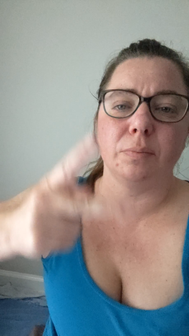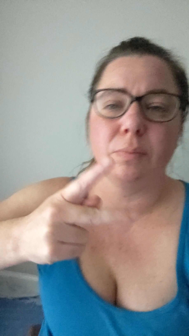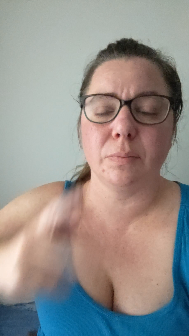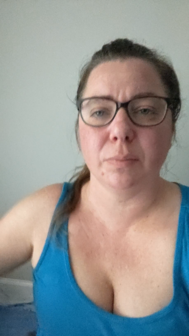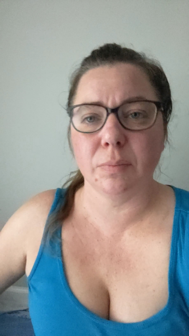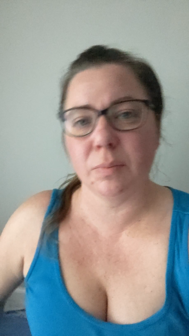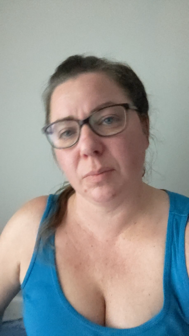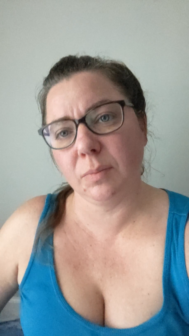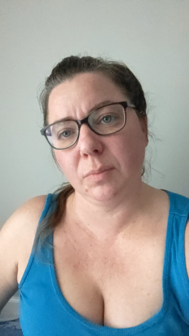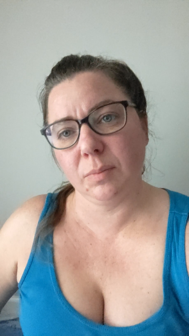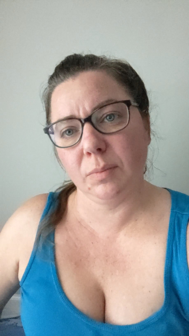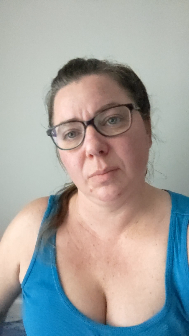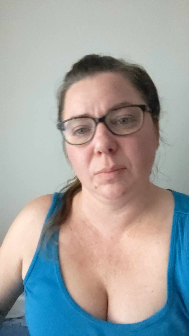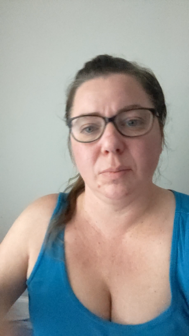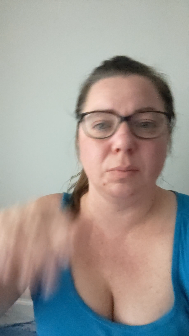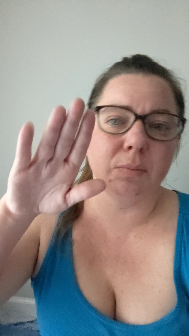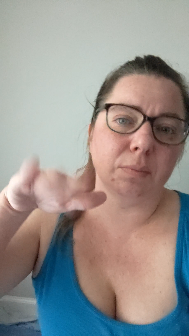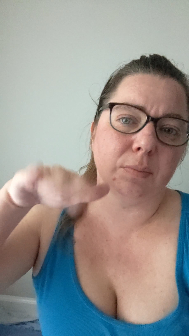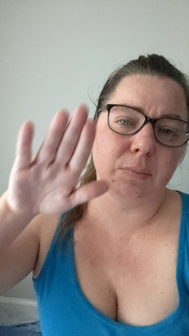paint